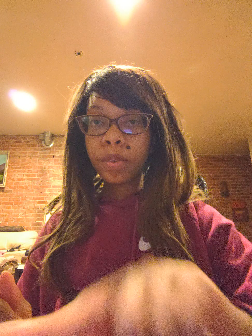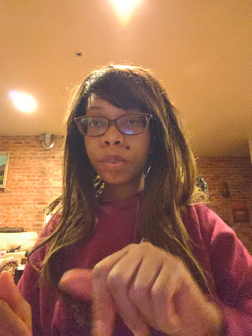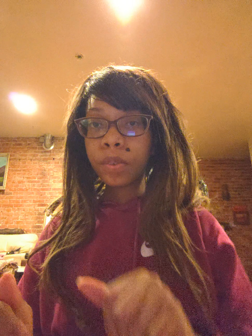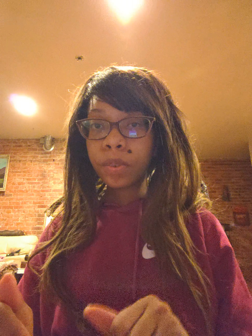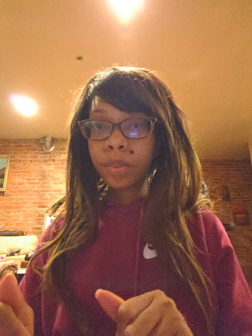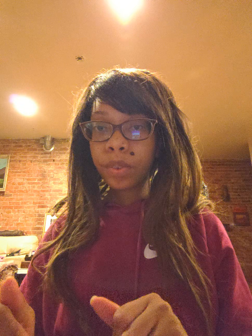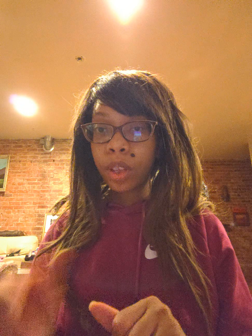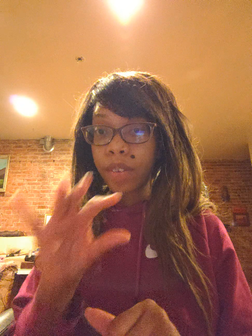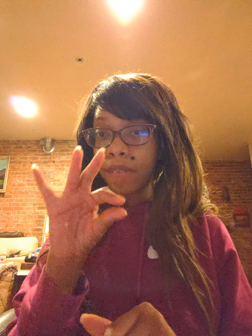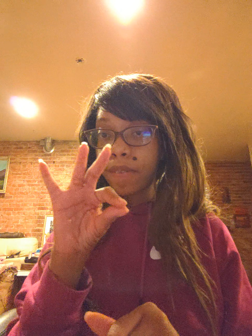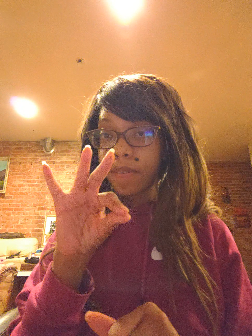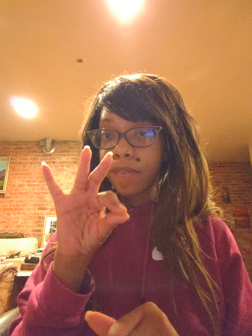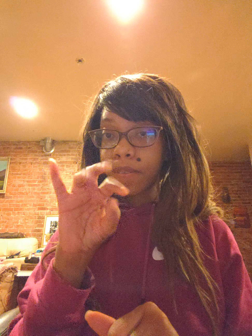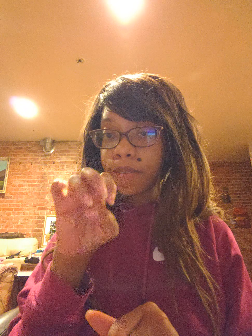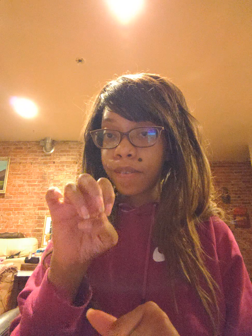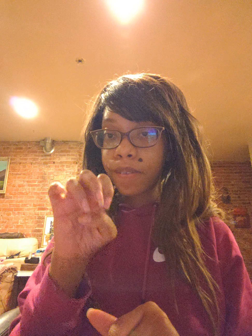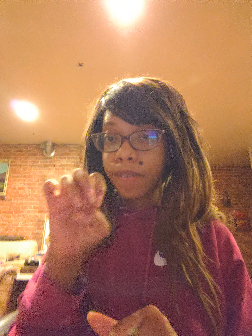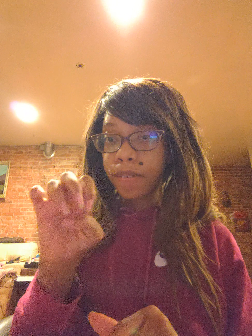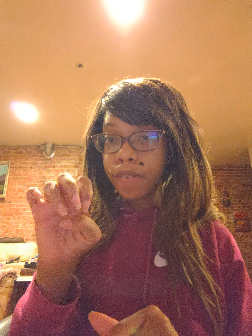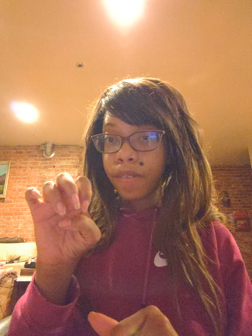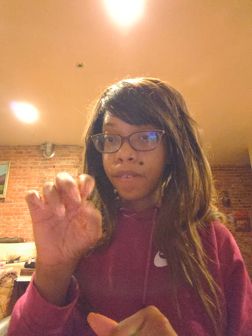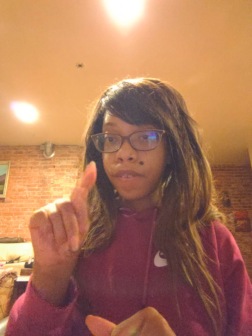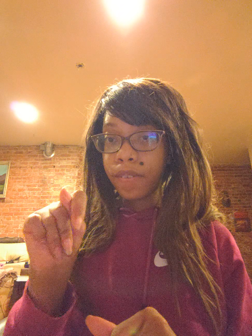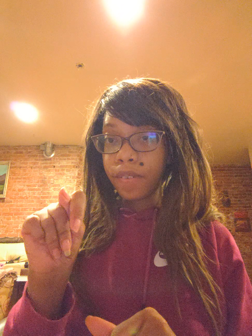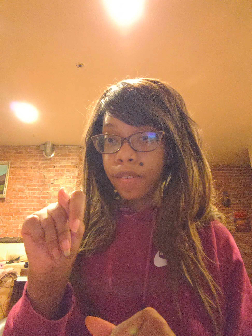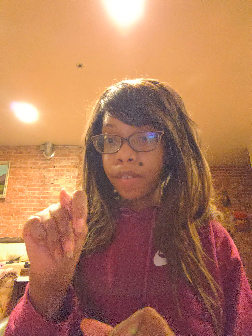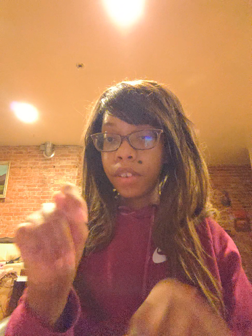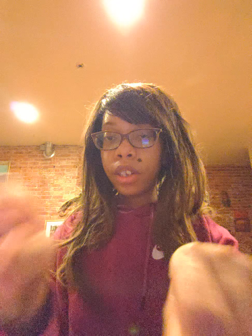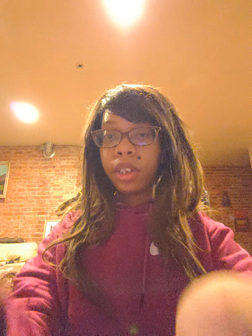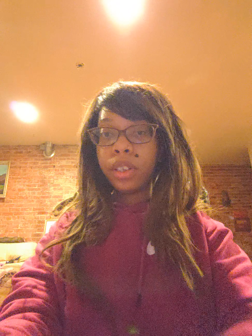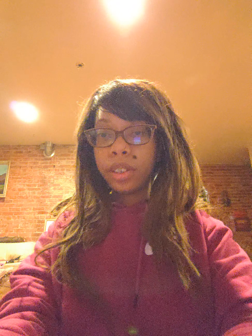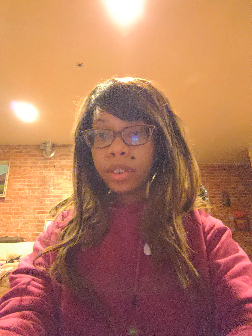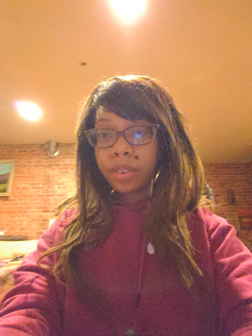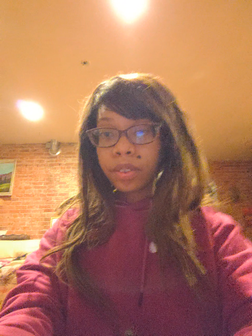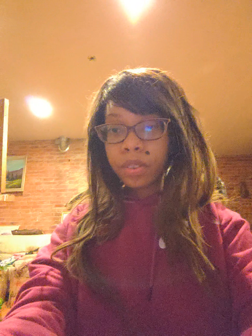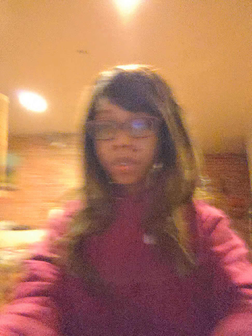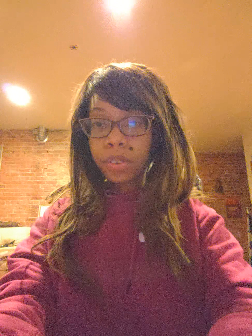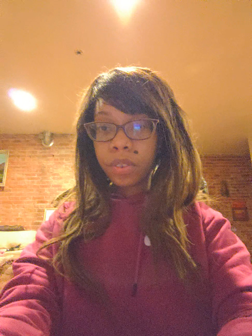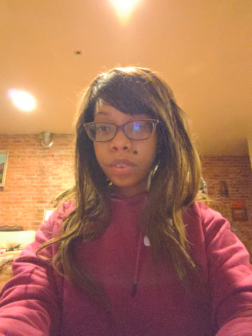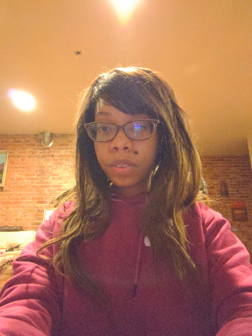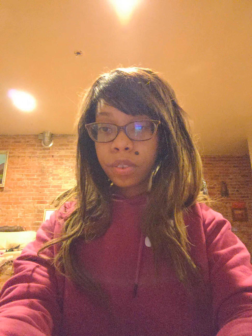feet